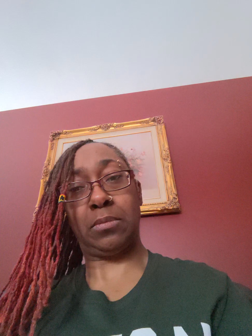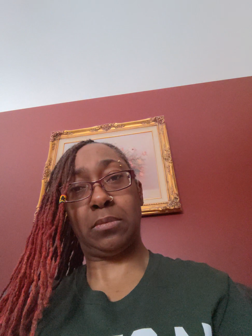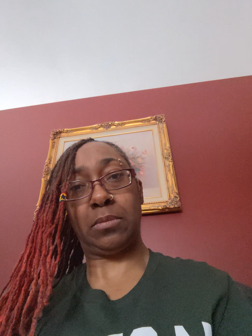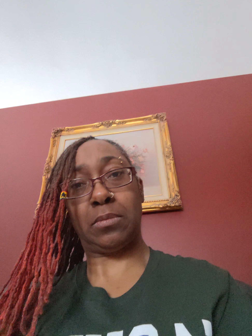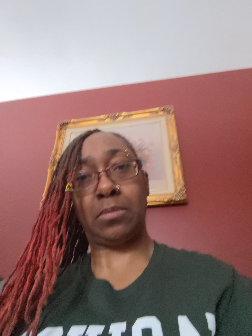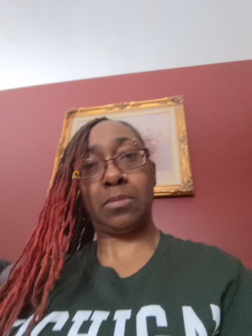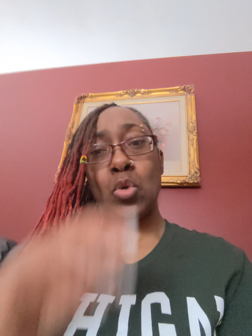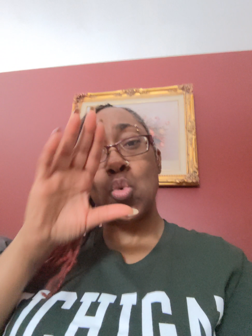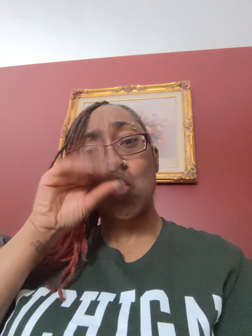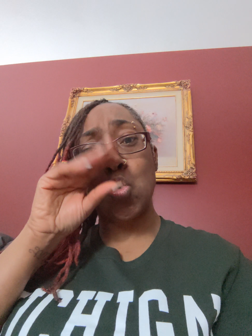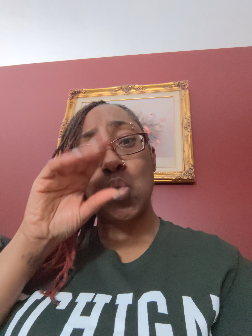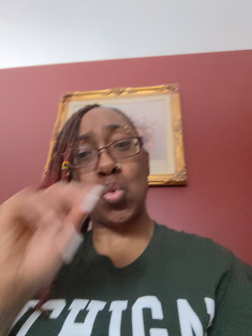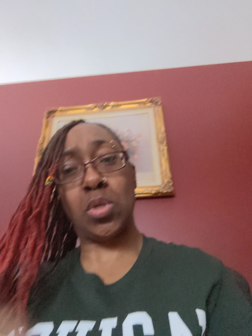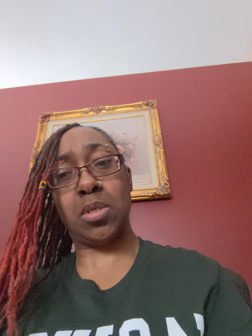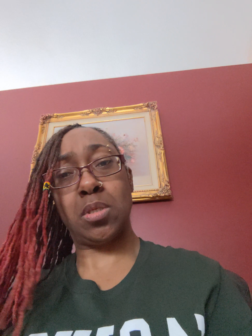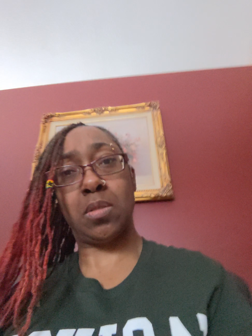goose